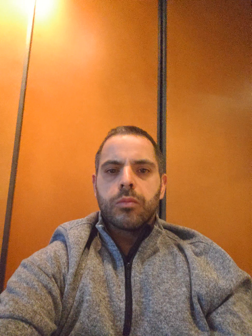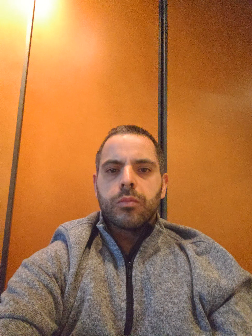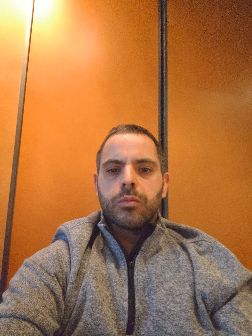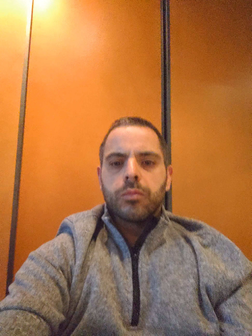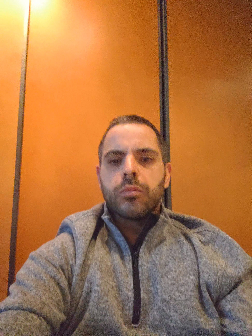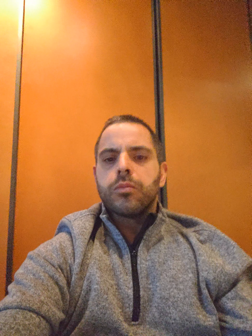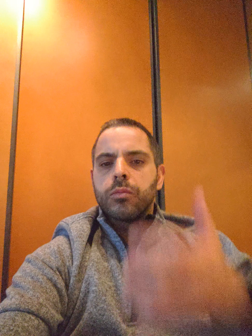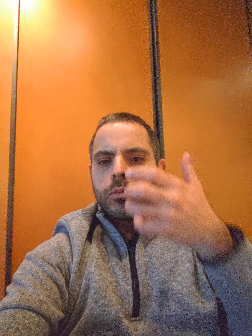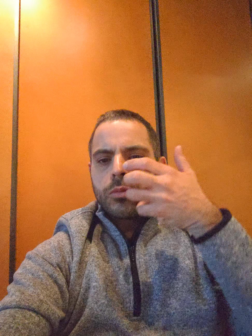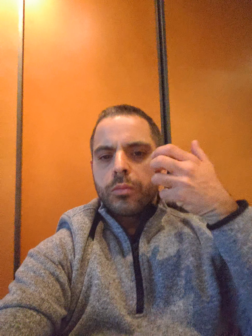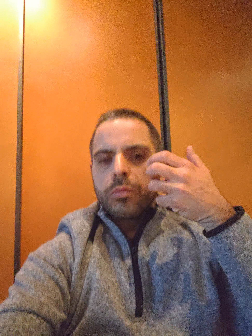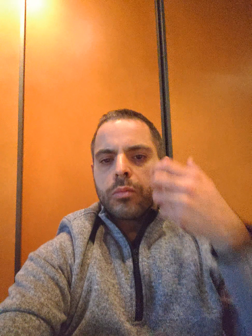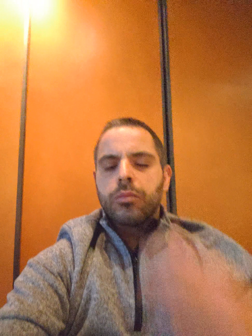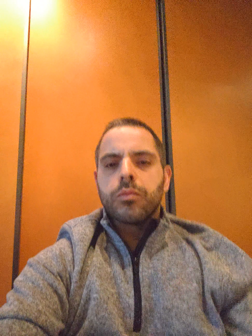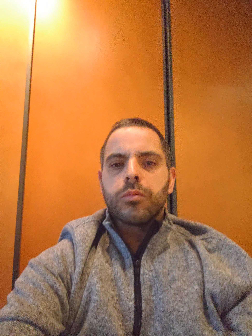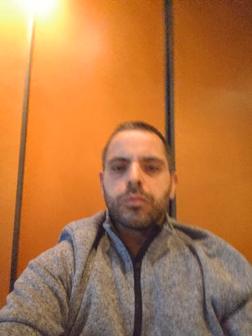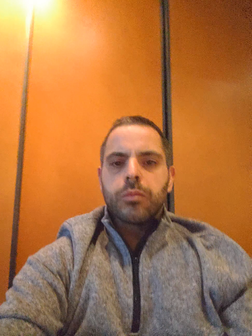tiger